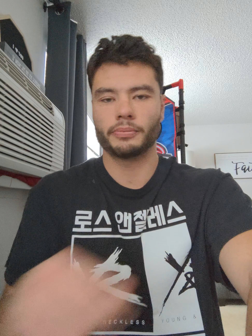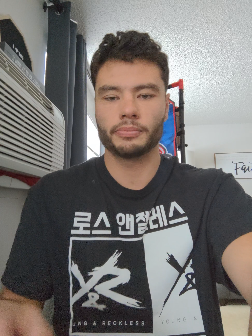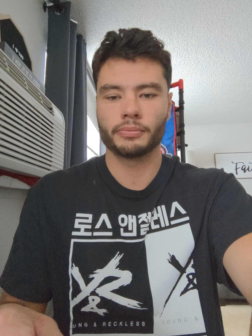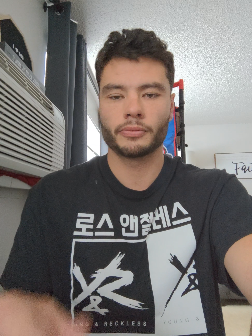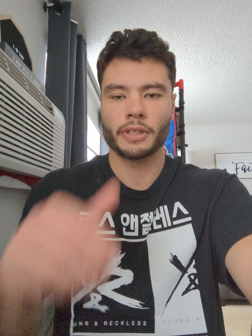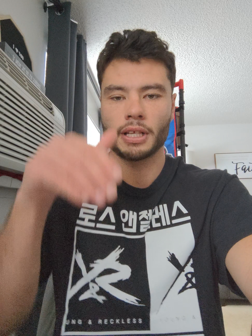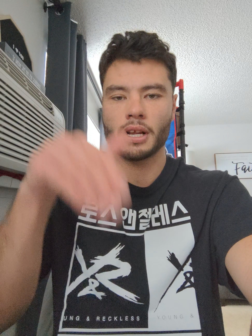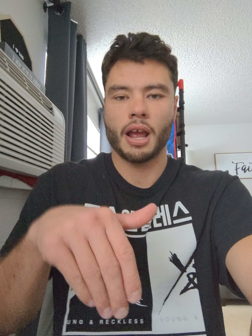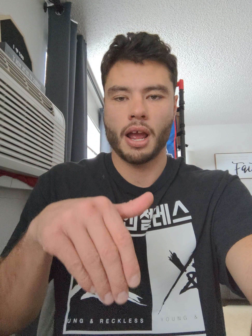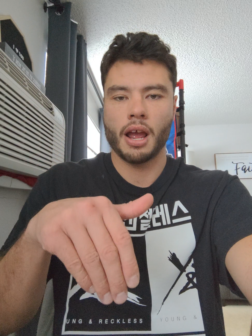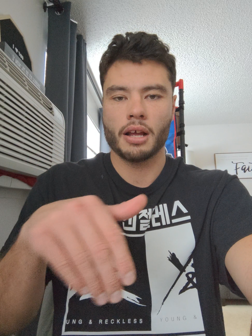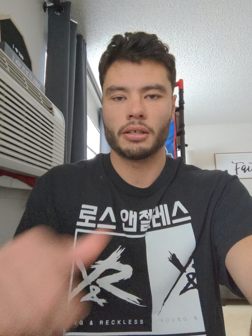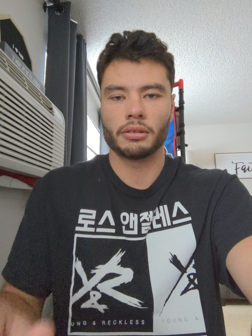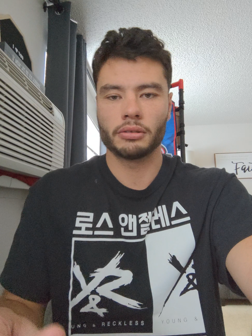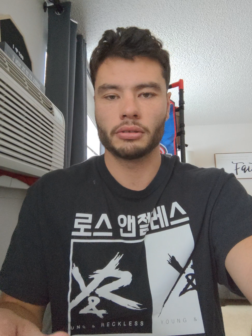night